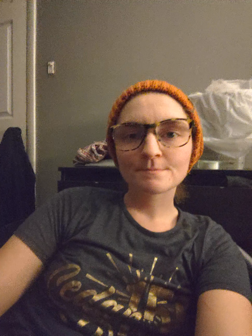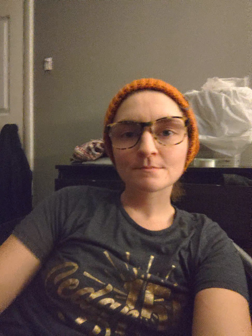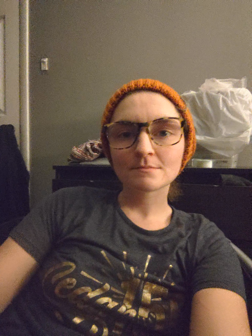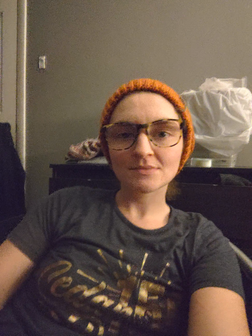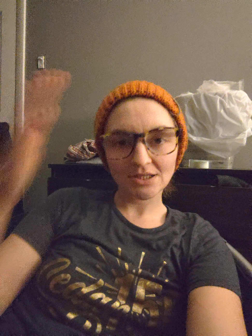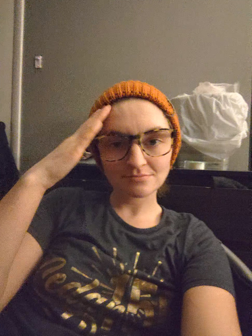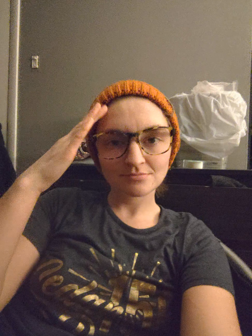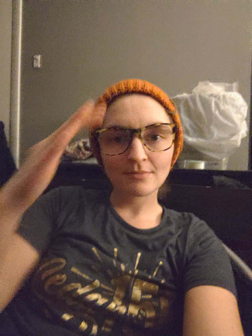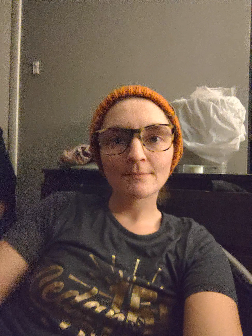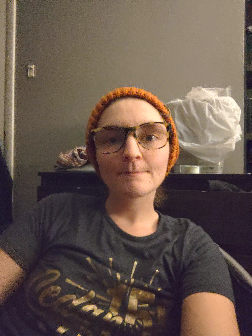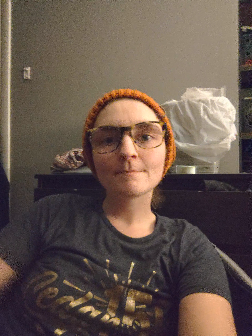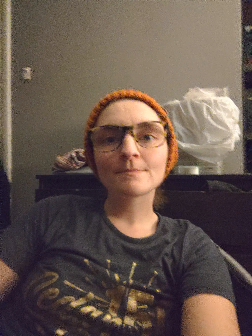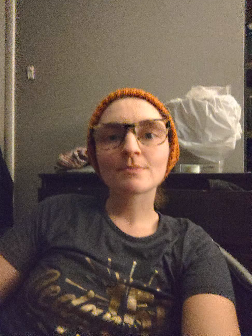hat